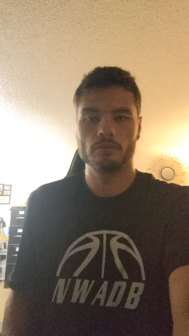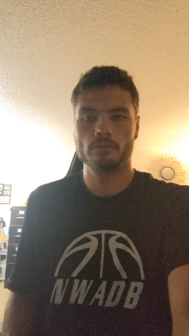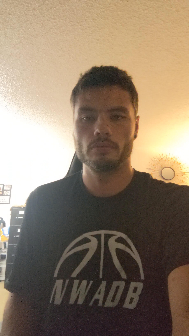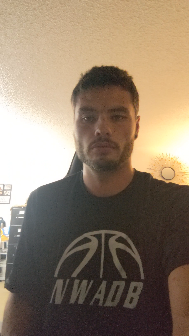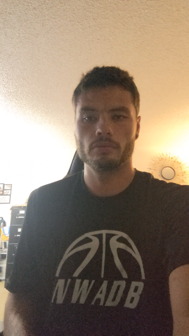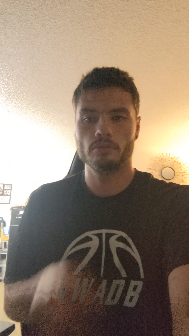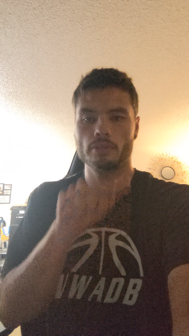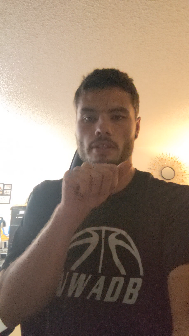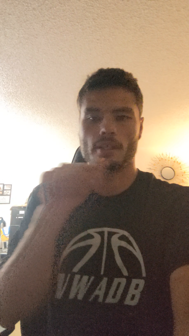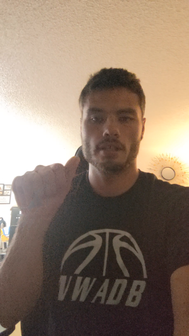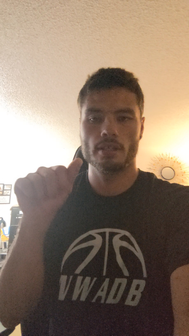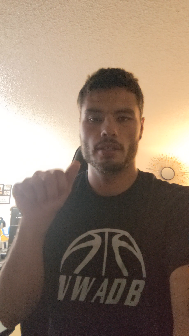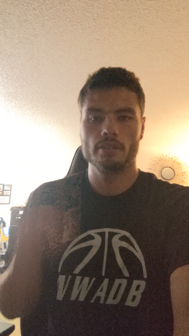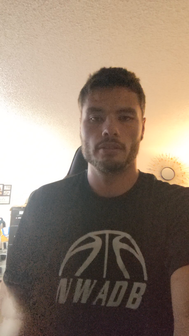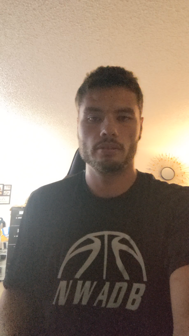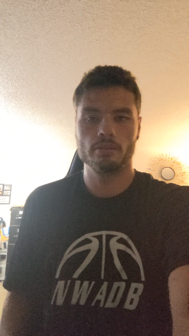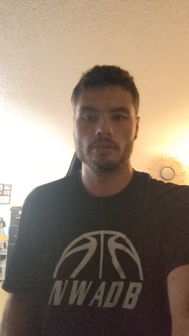a